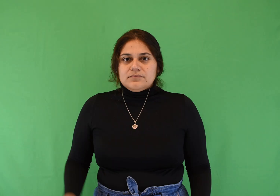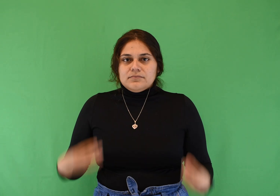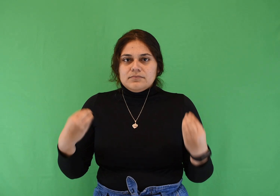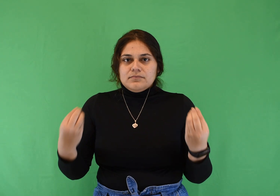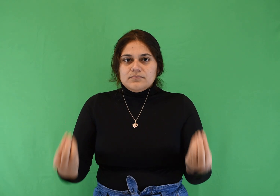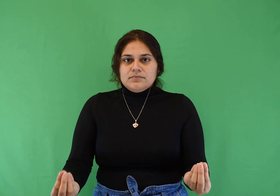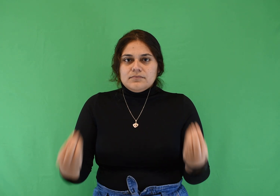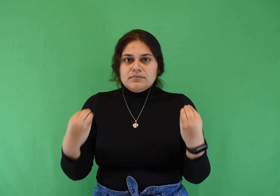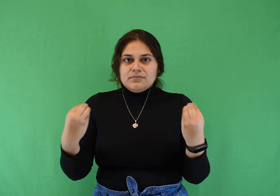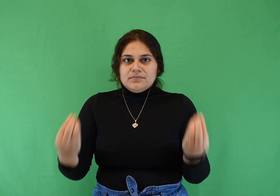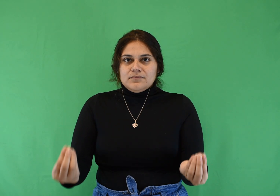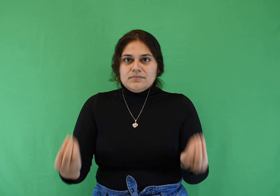mucho